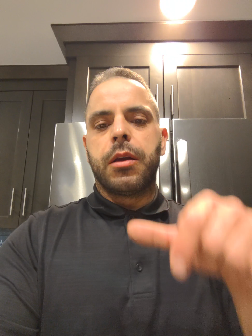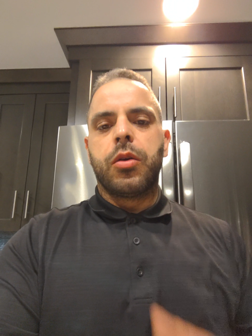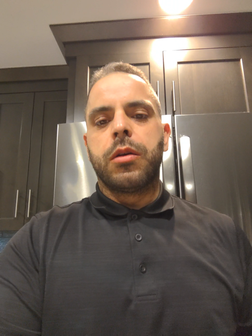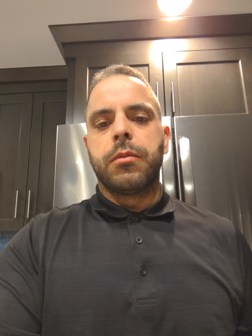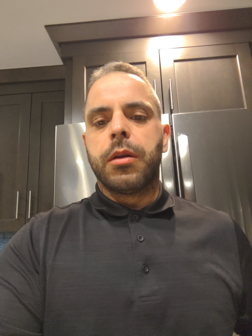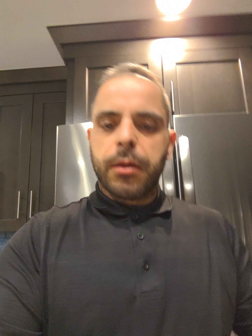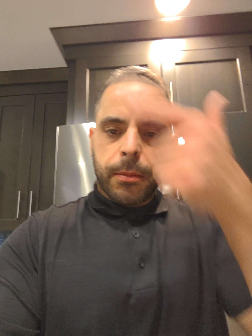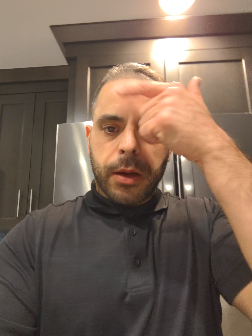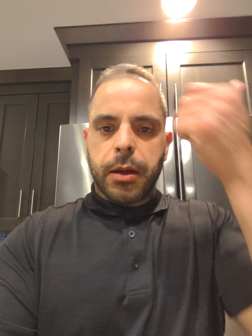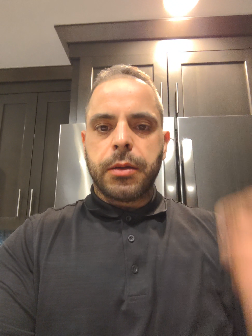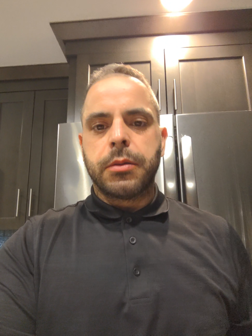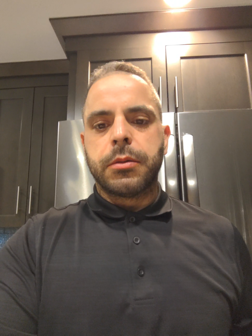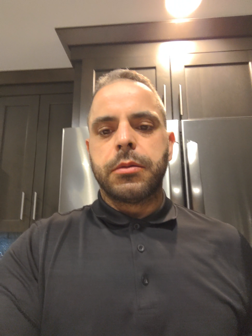because